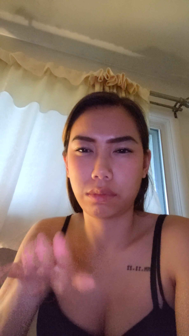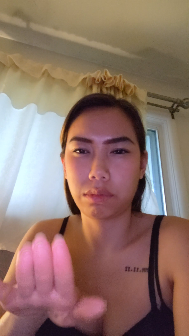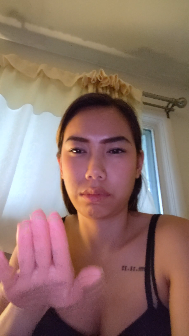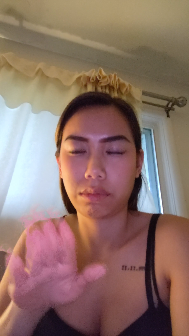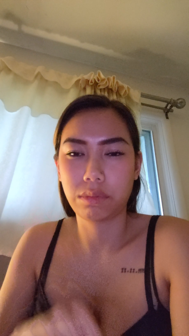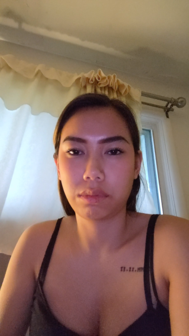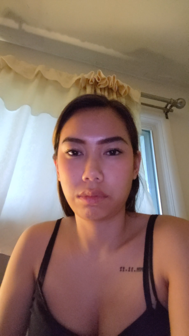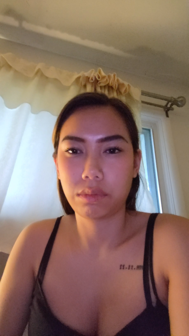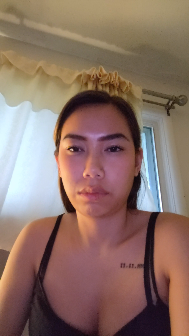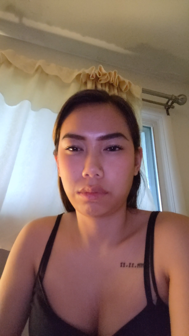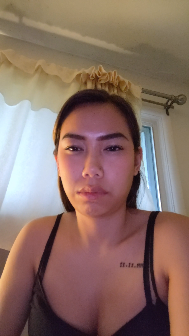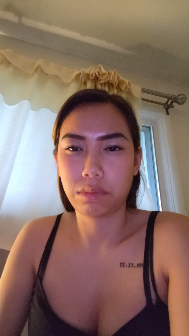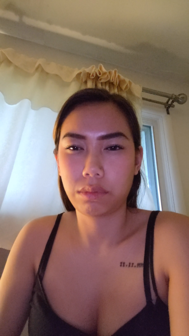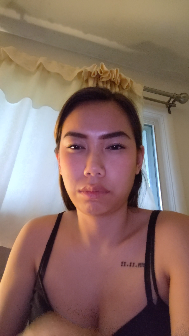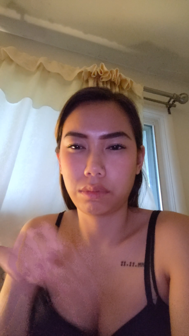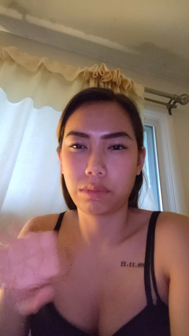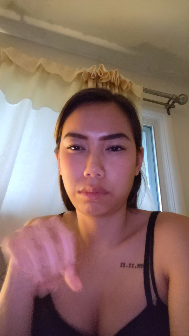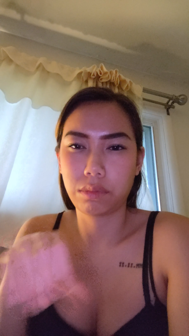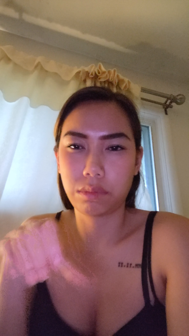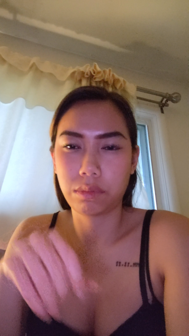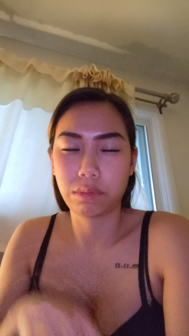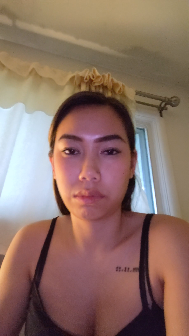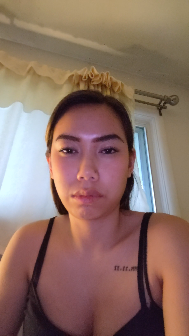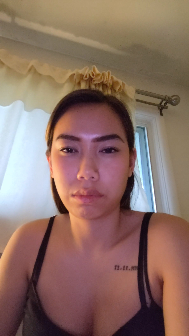does